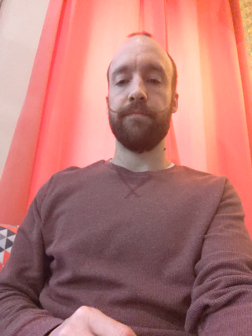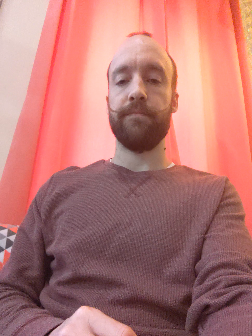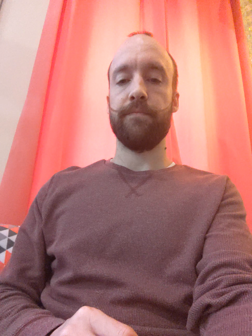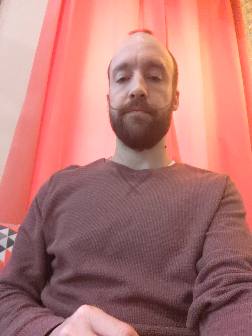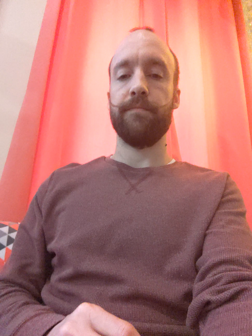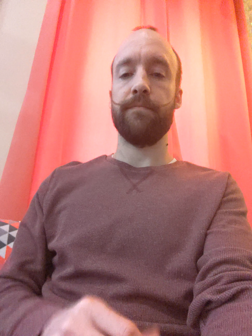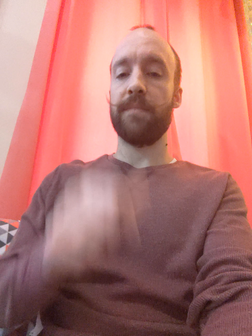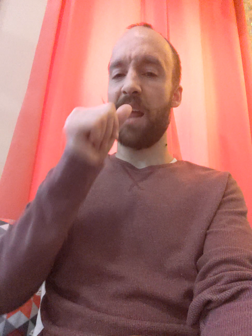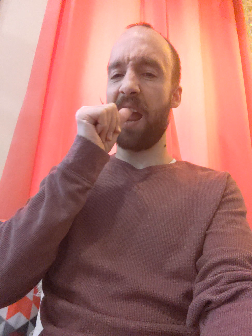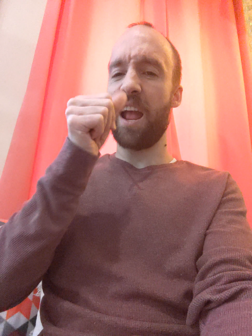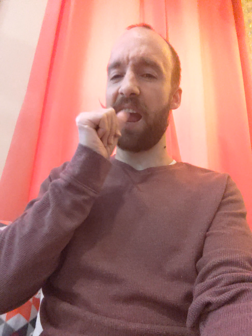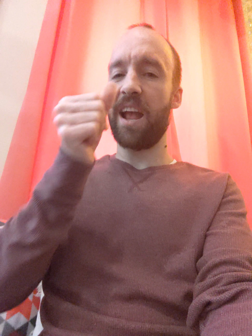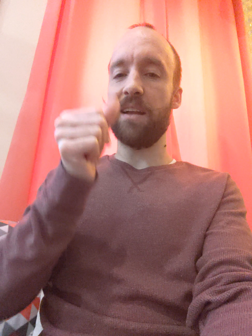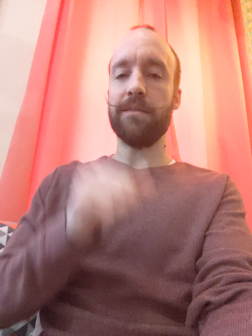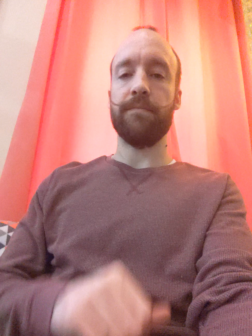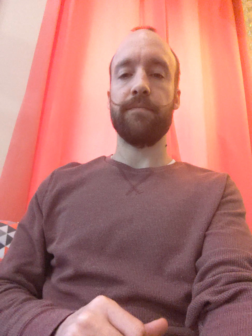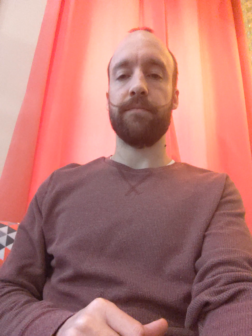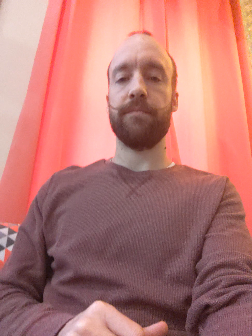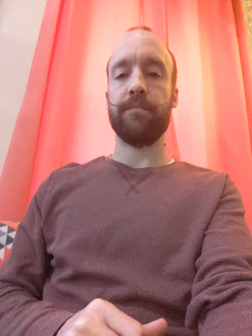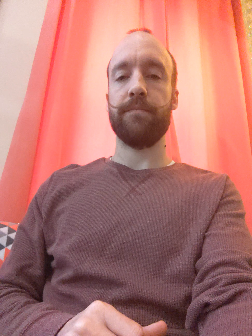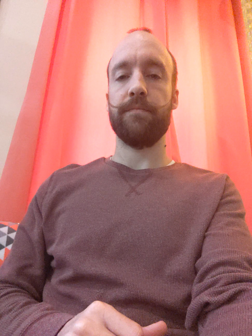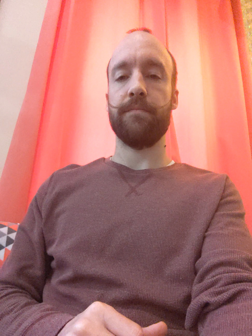nuts